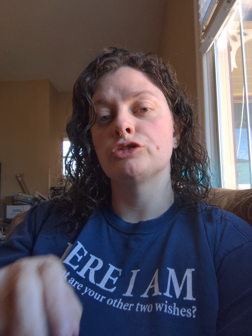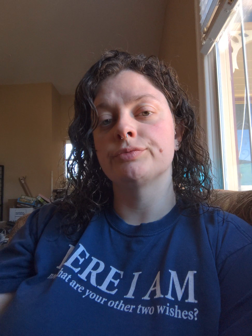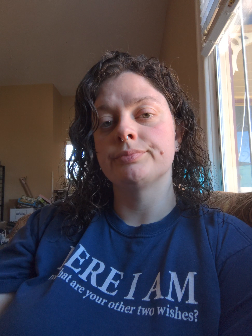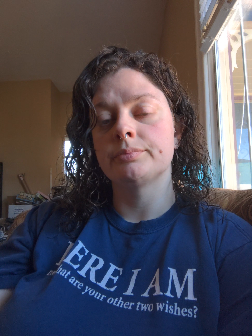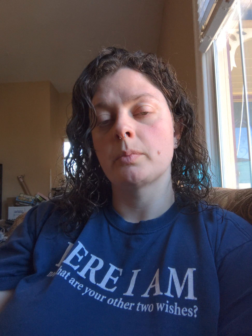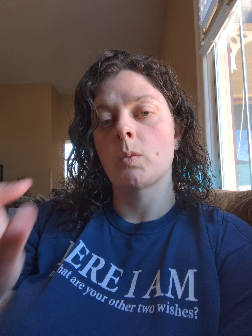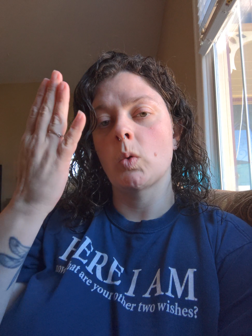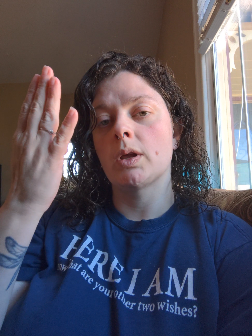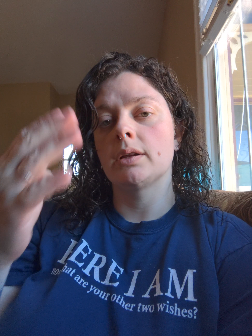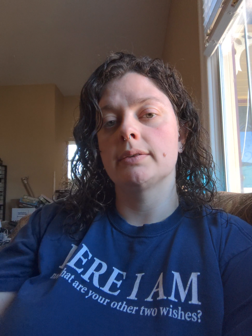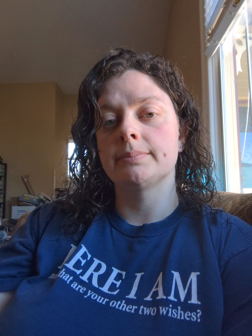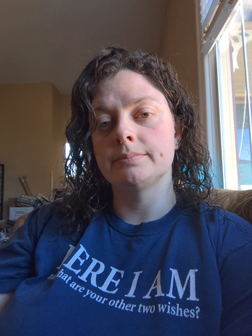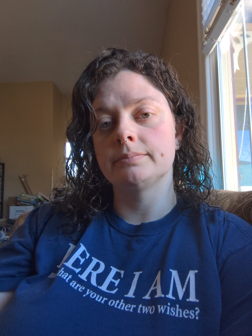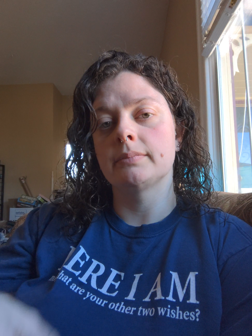morning